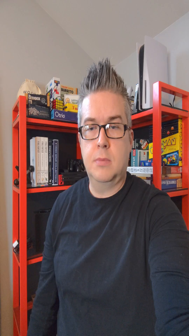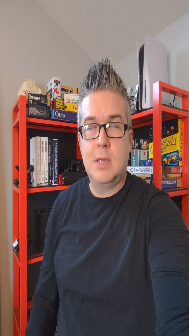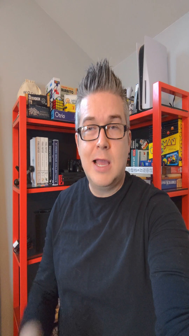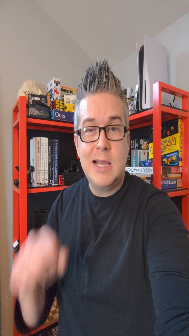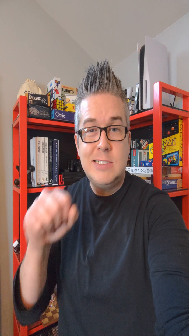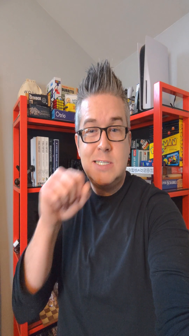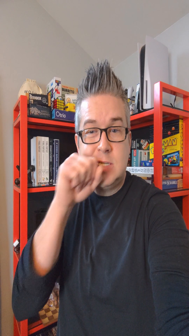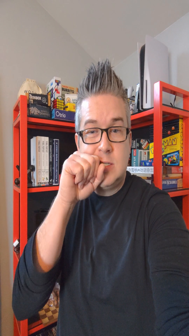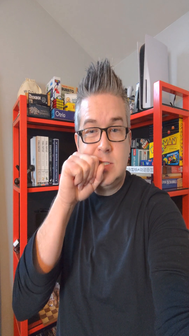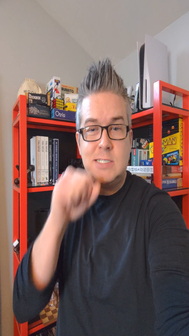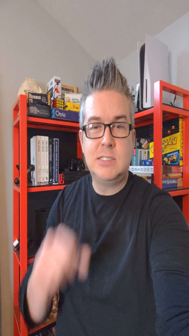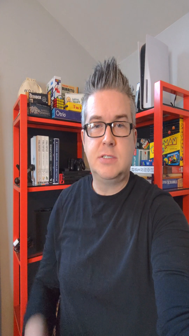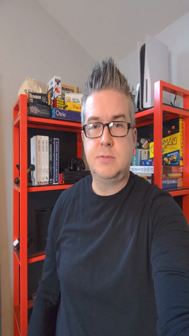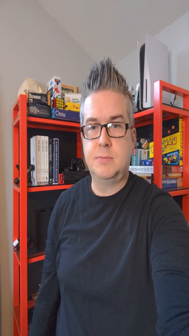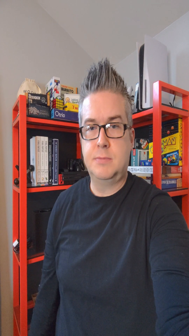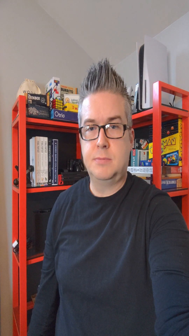carrot